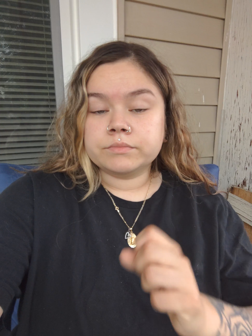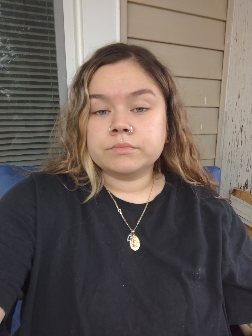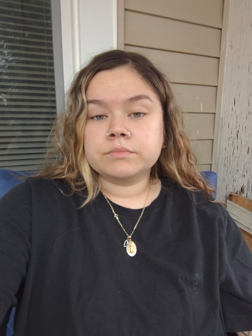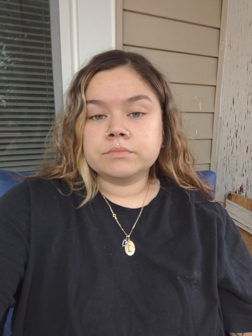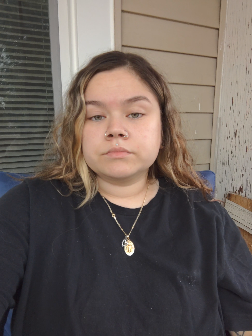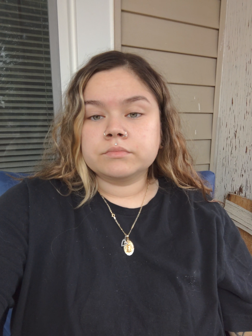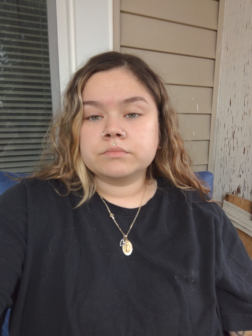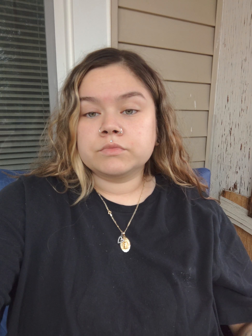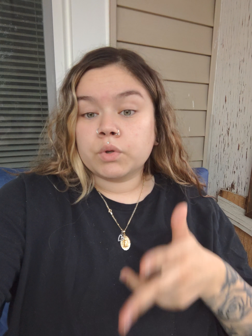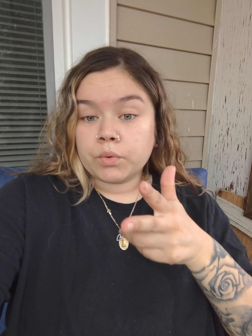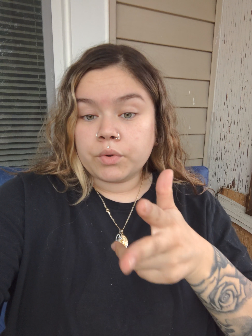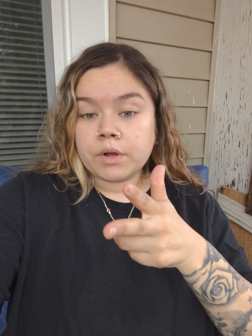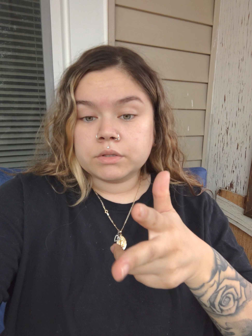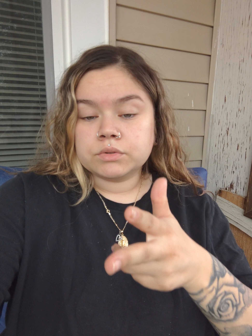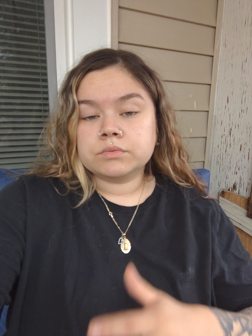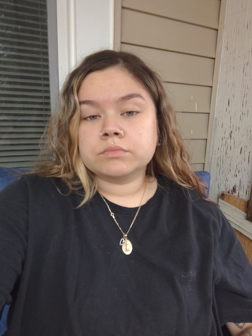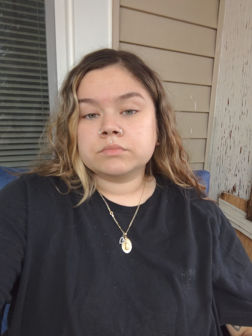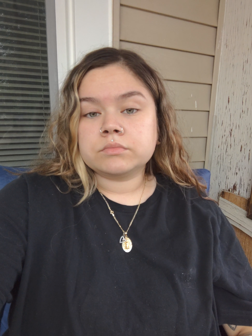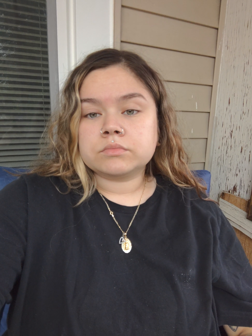garage